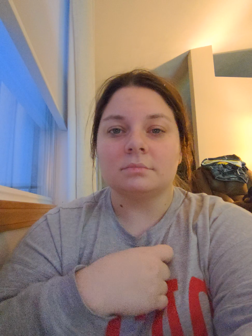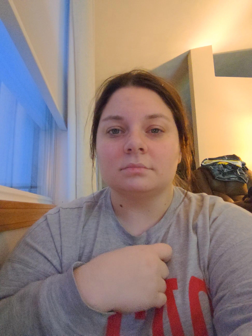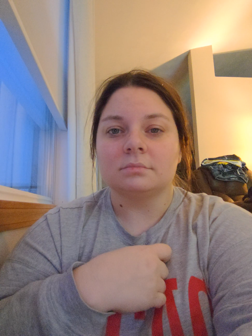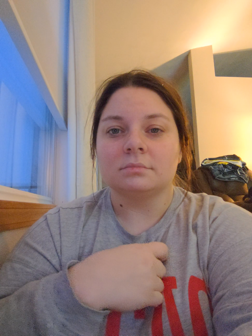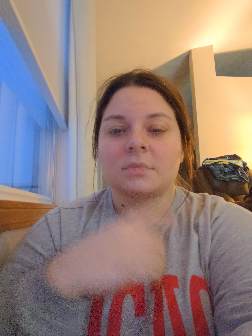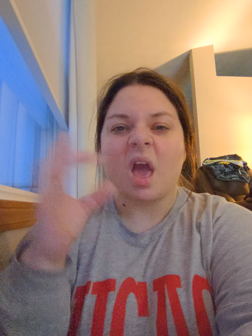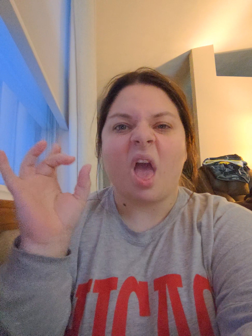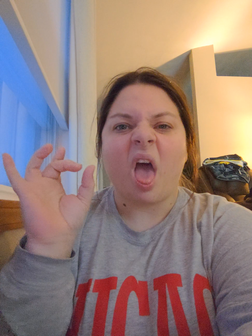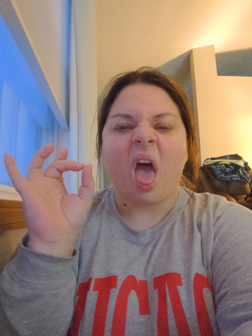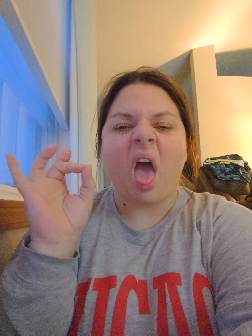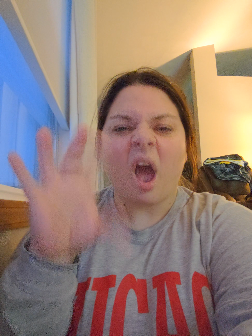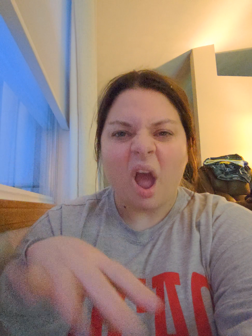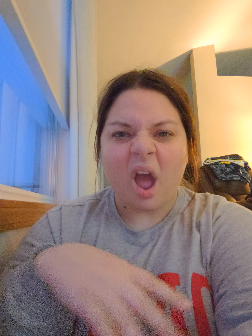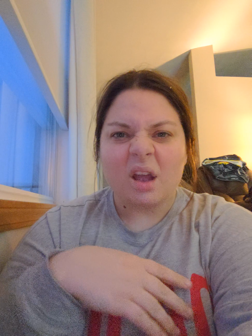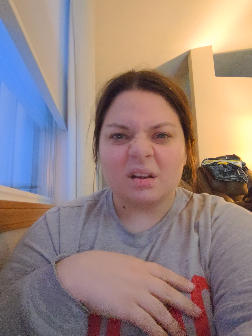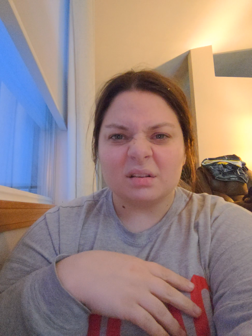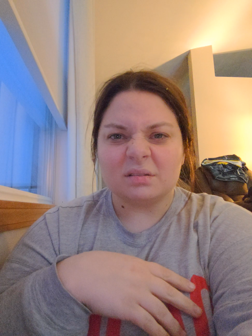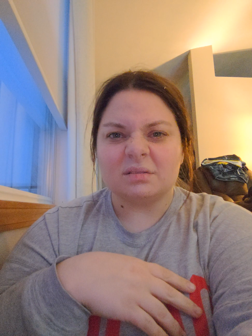yucky